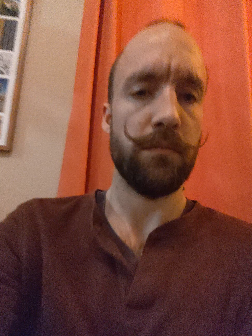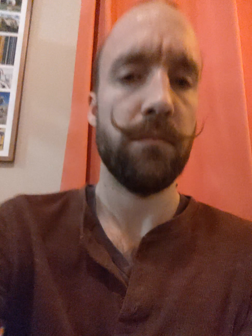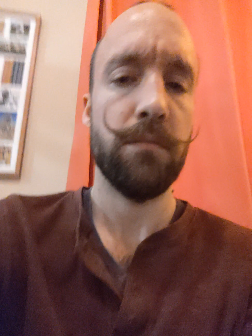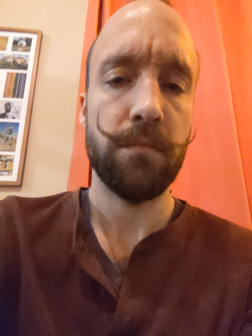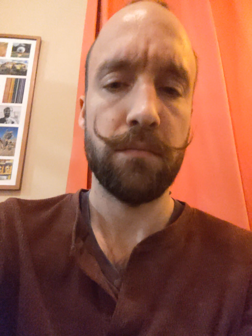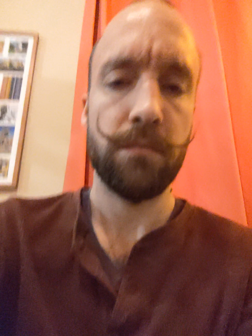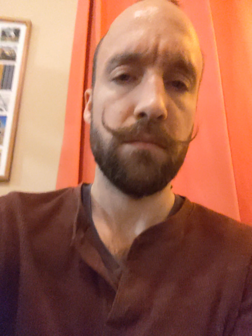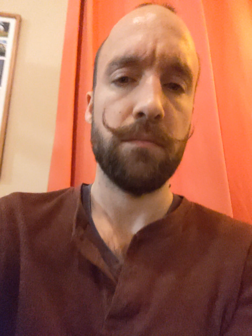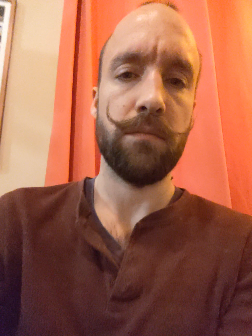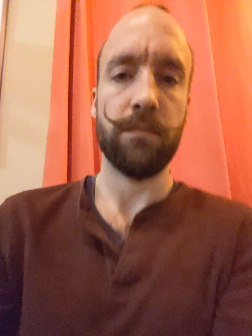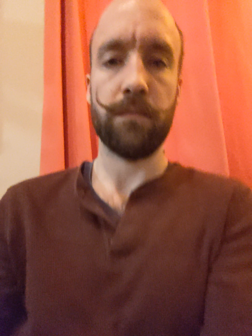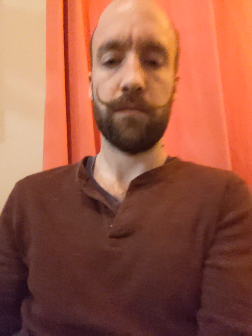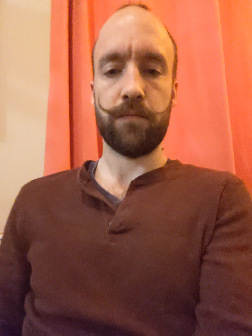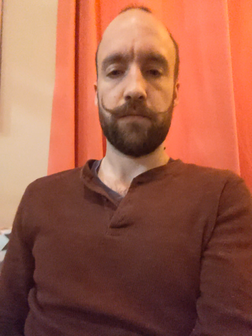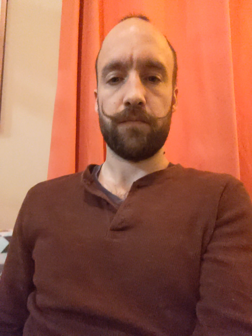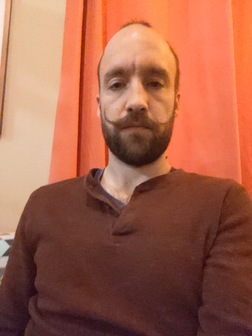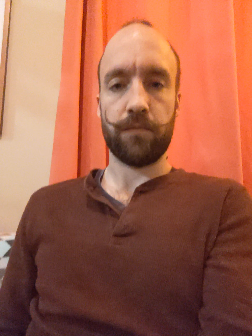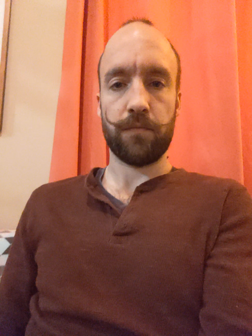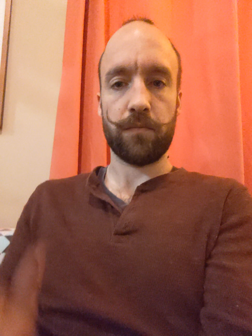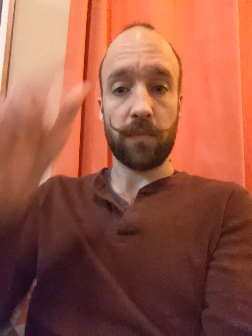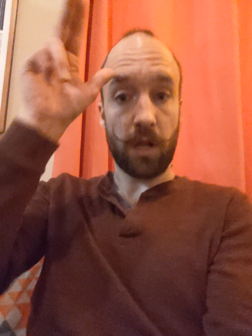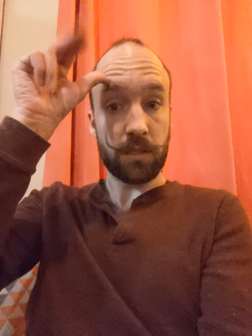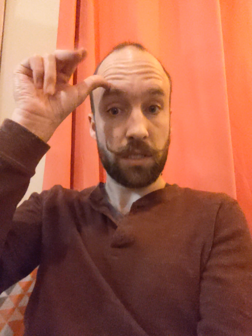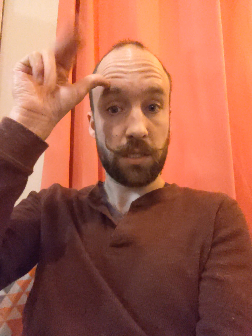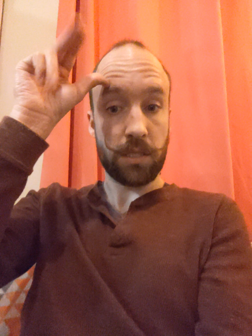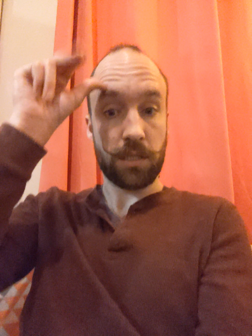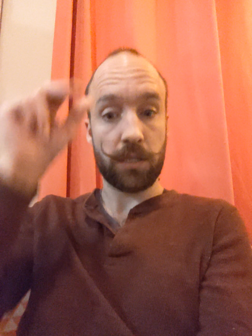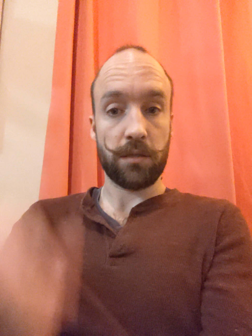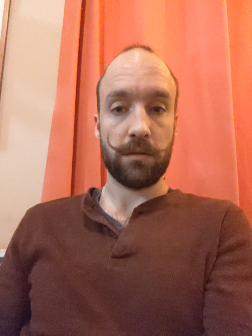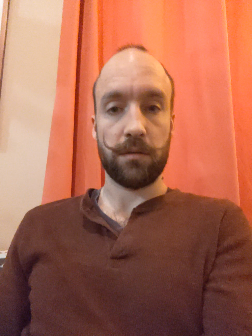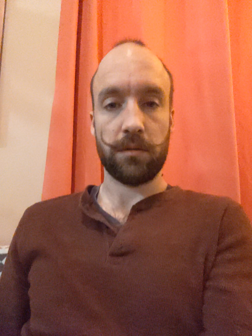horse